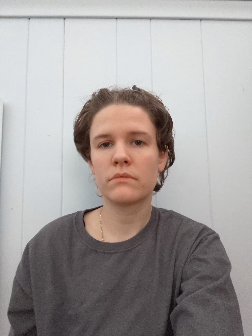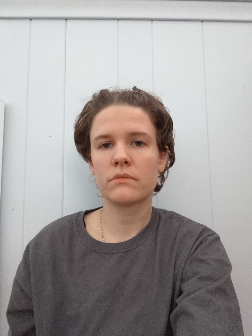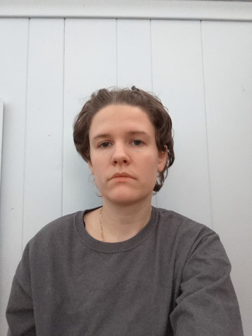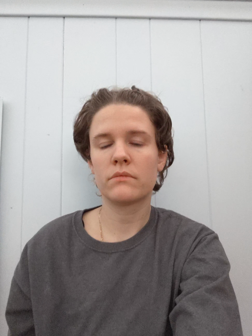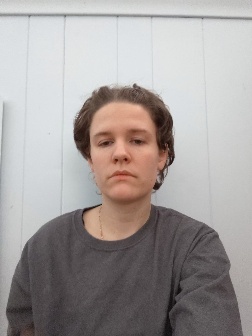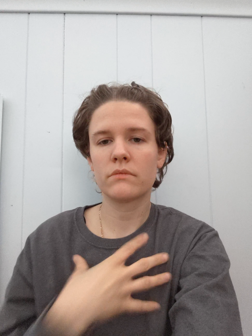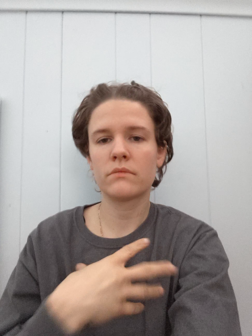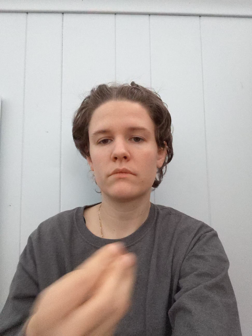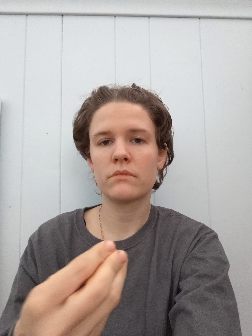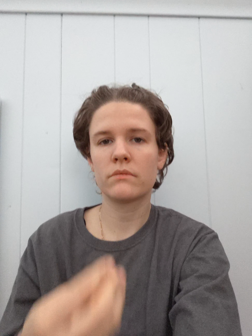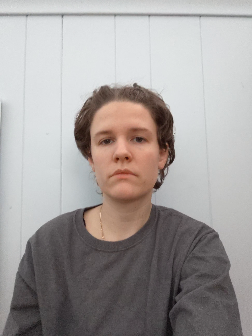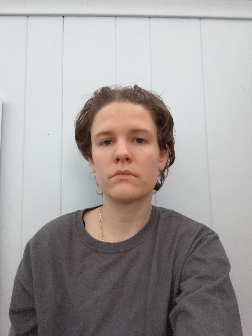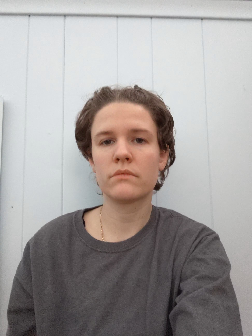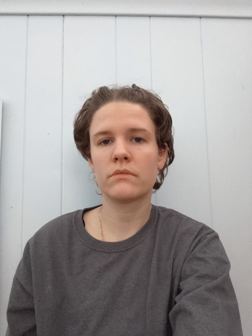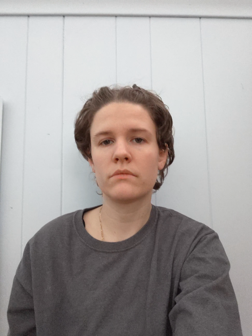white